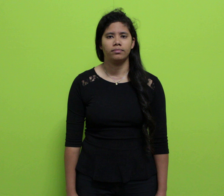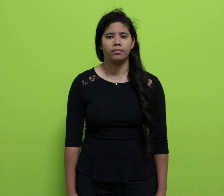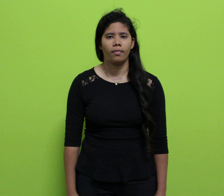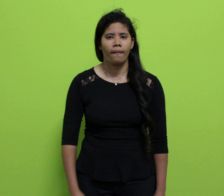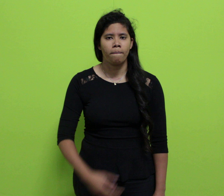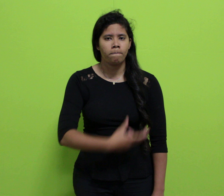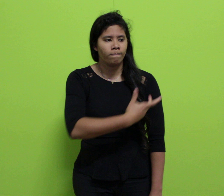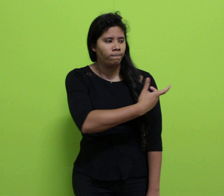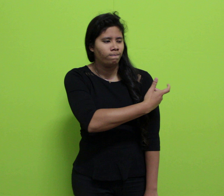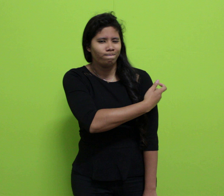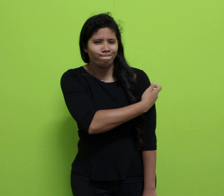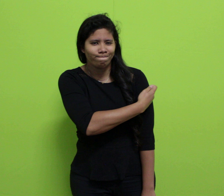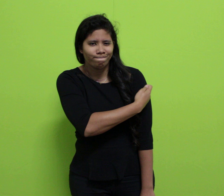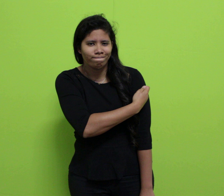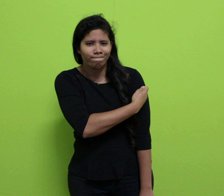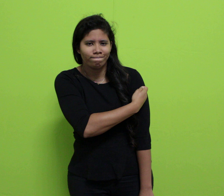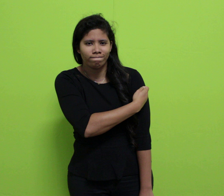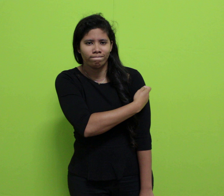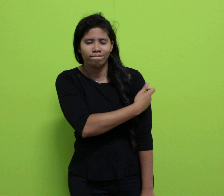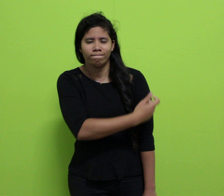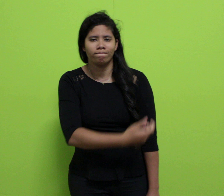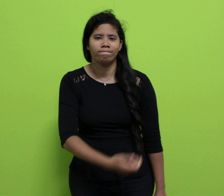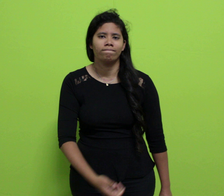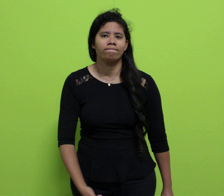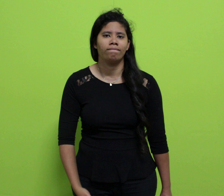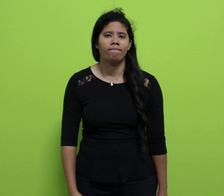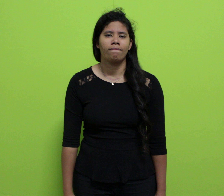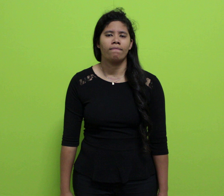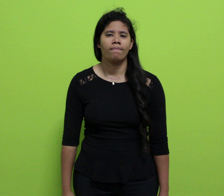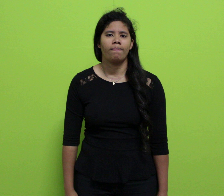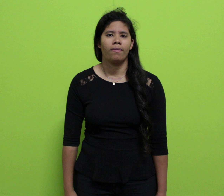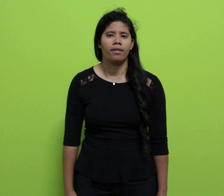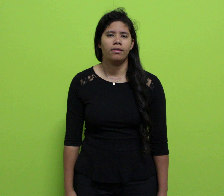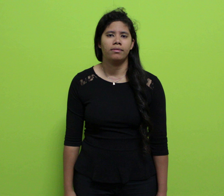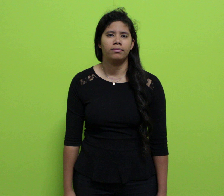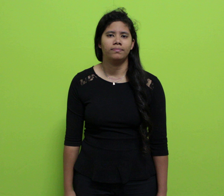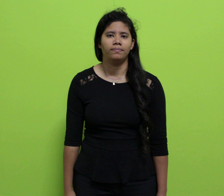vacina